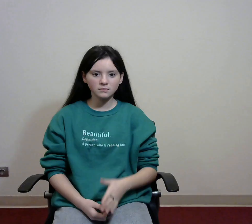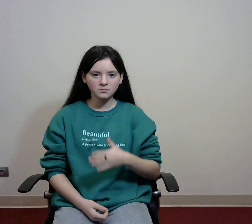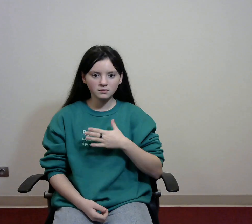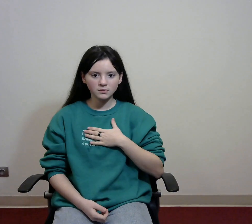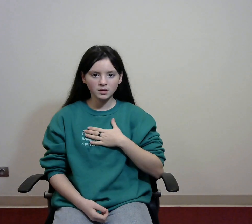mən